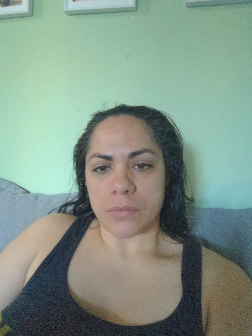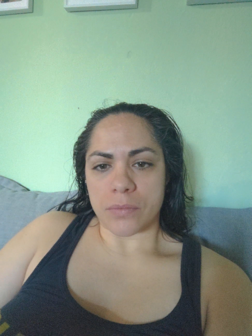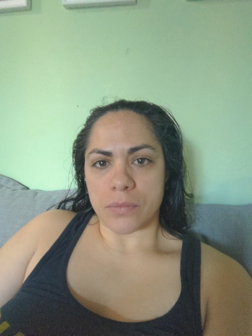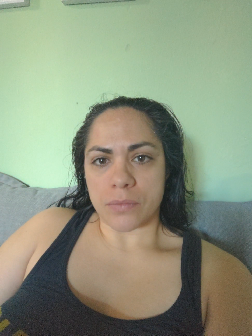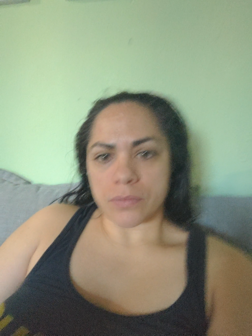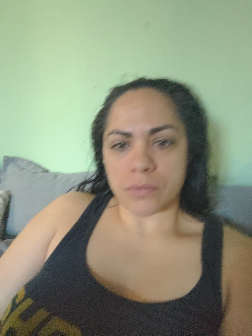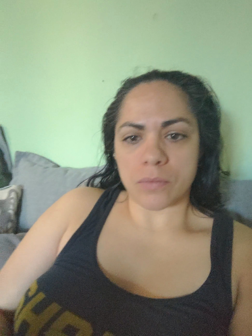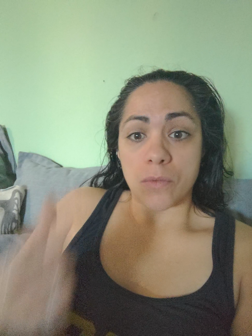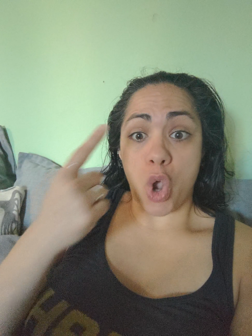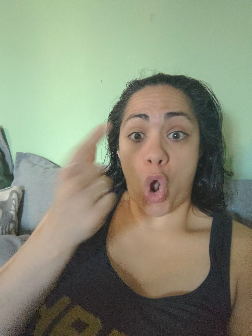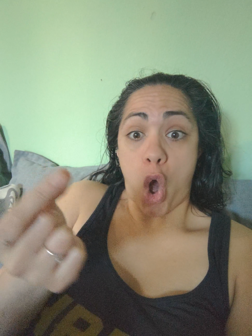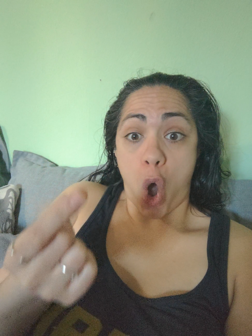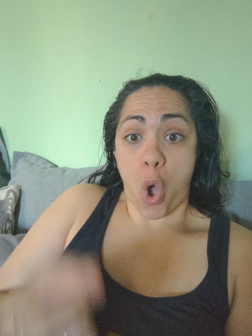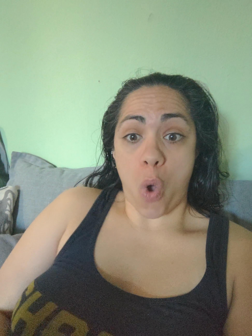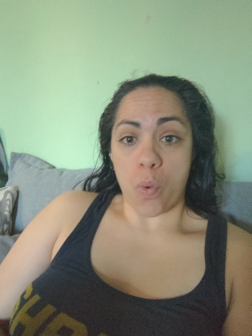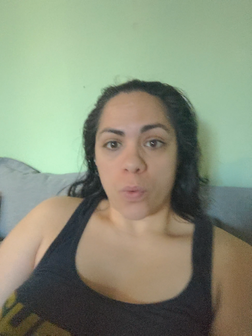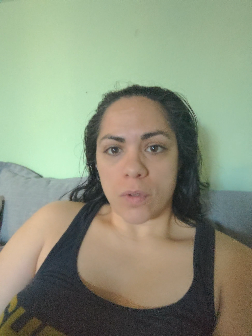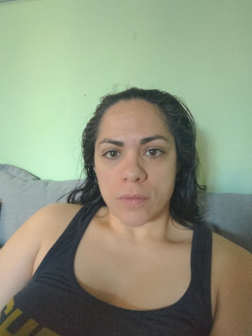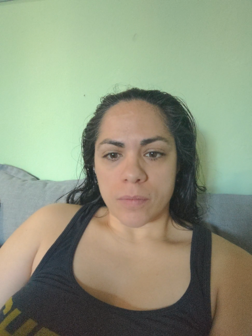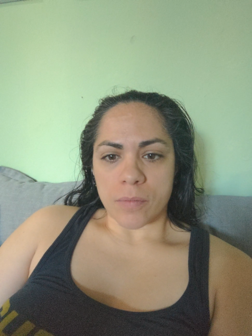go